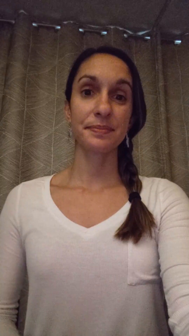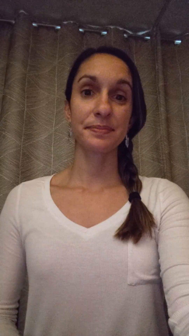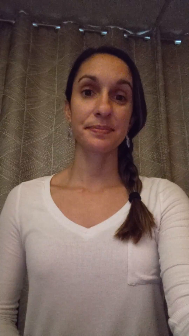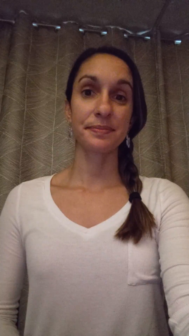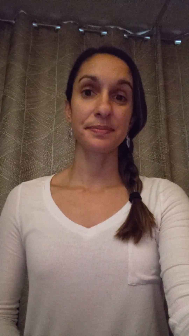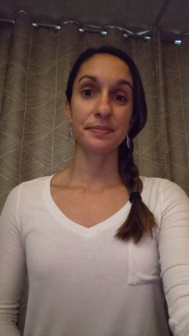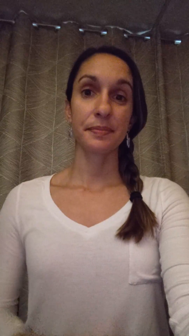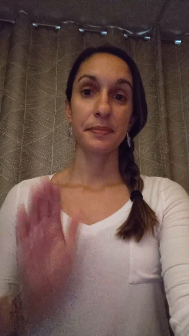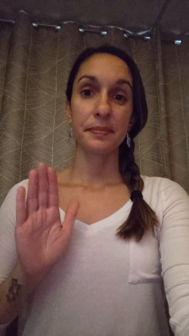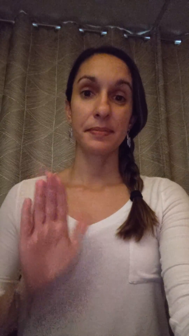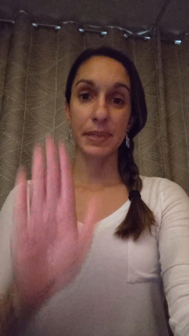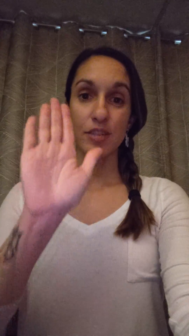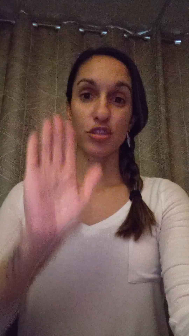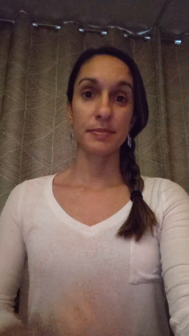push